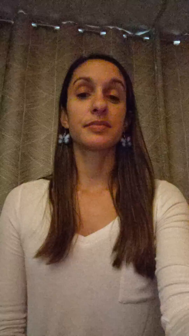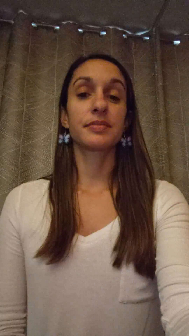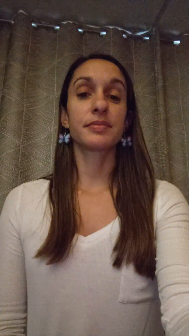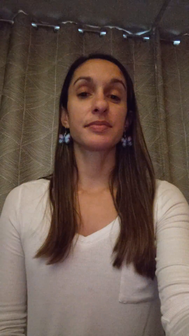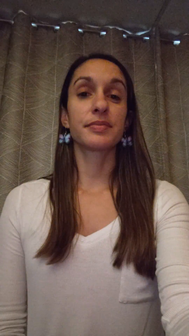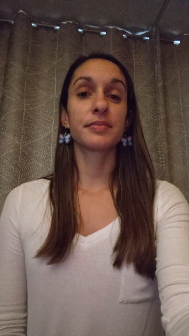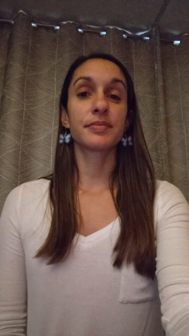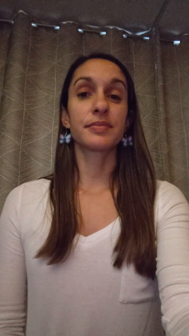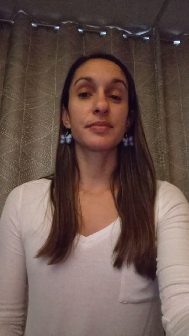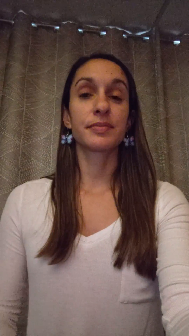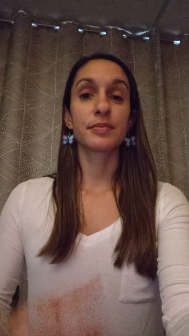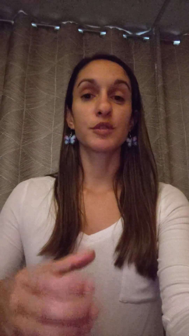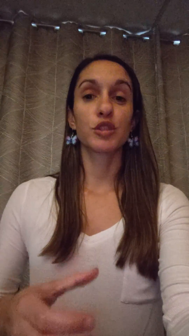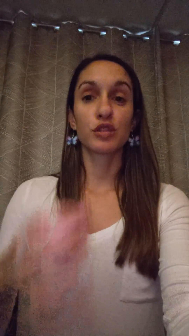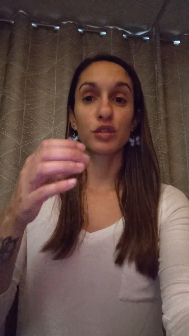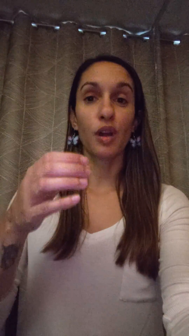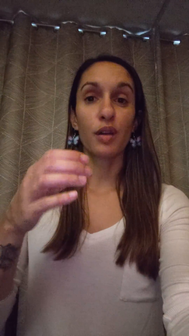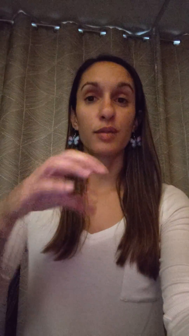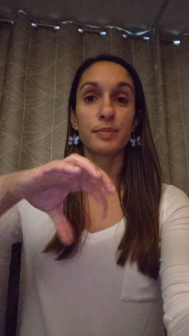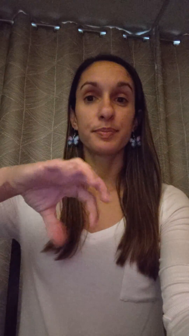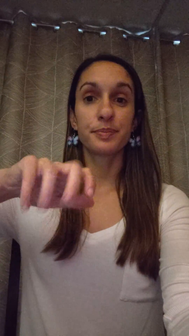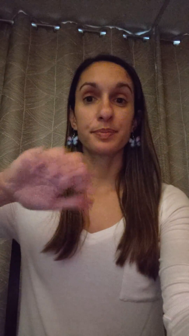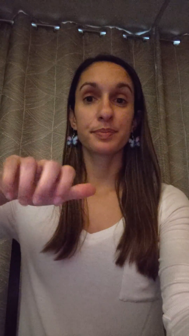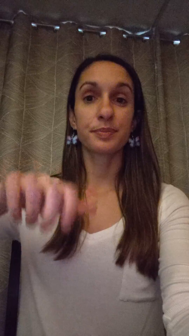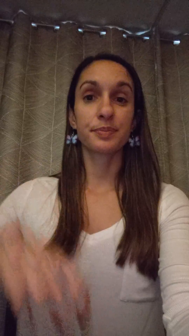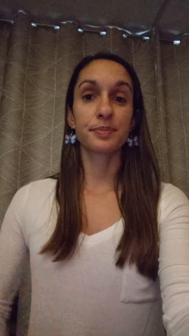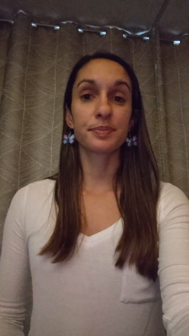jar